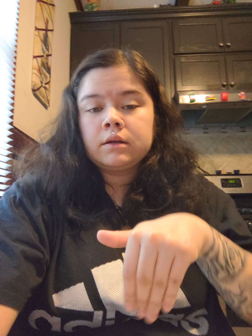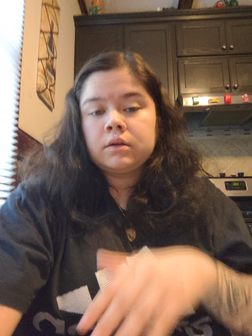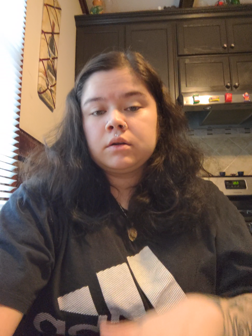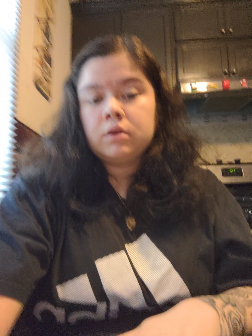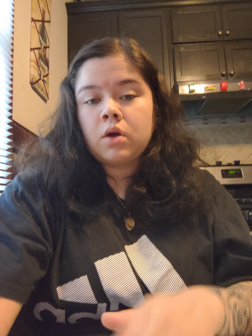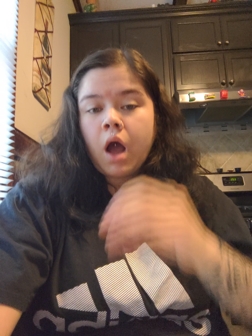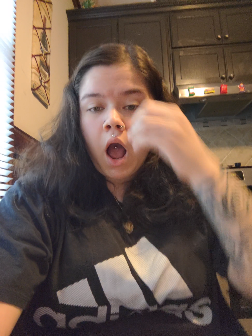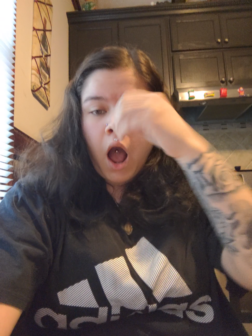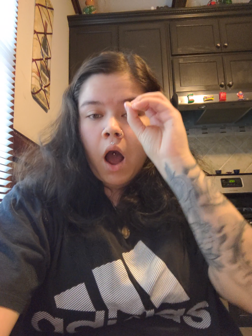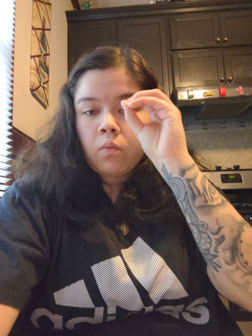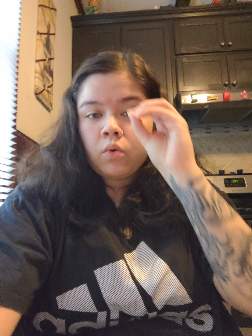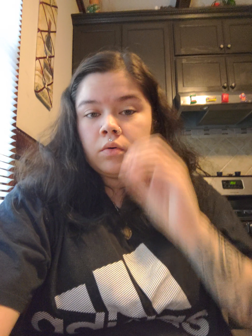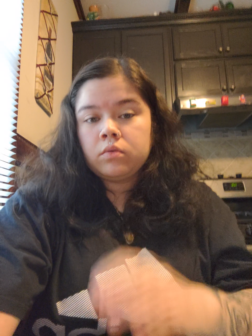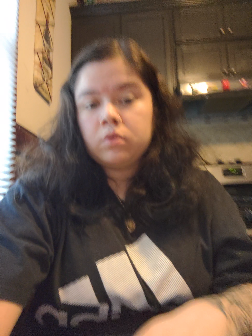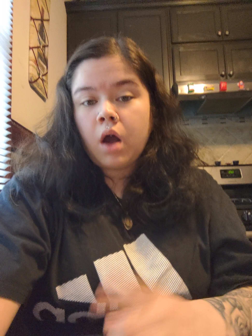owl